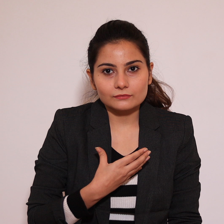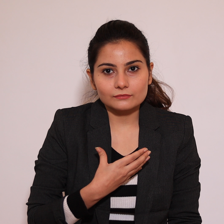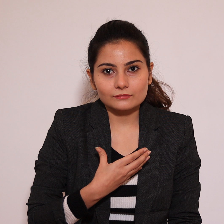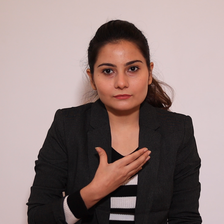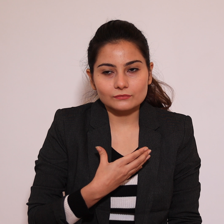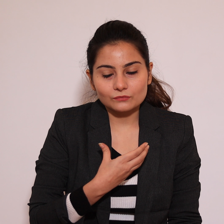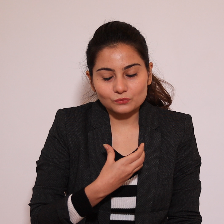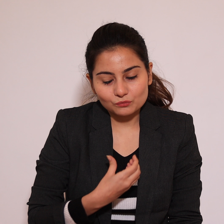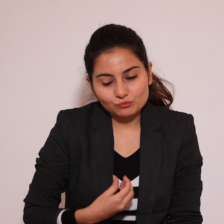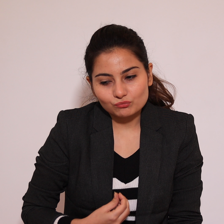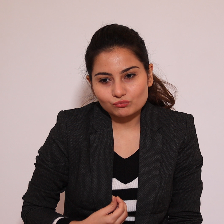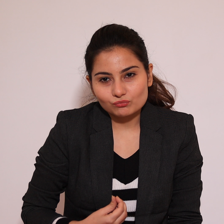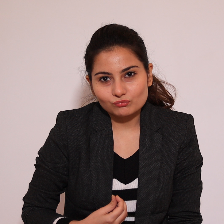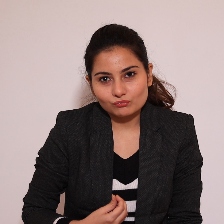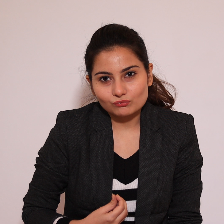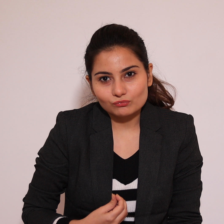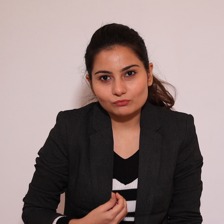sad